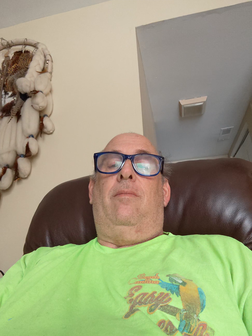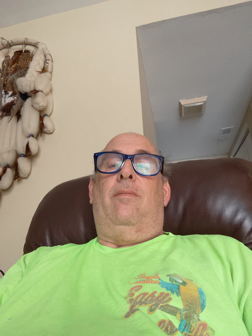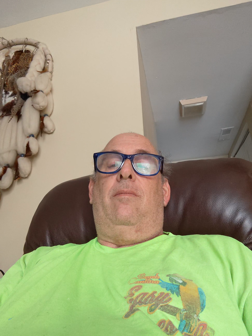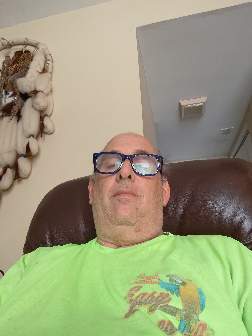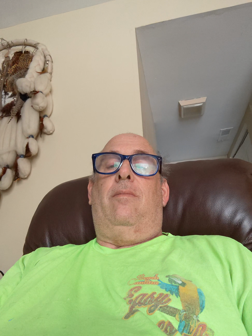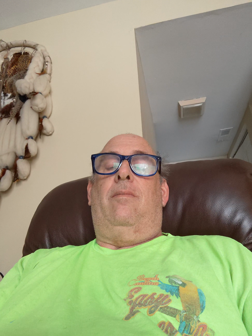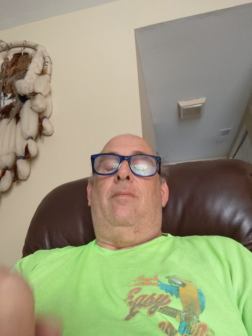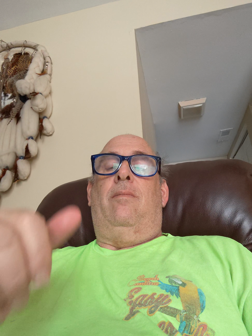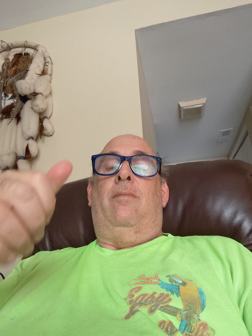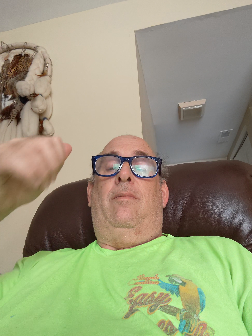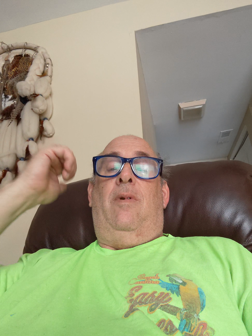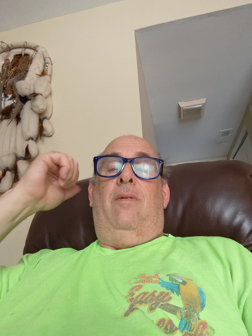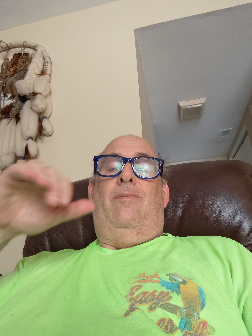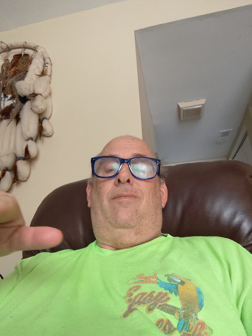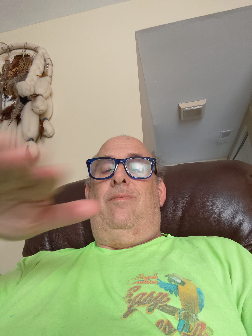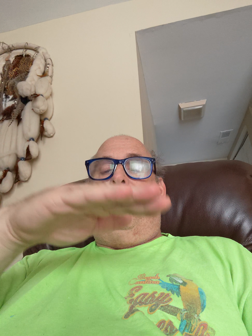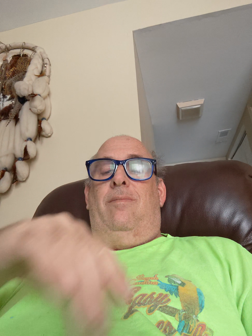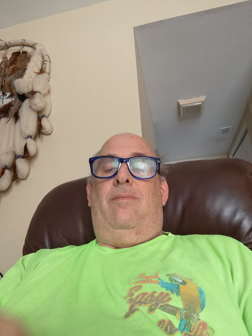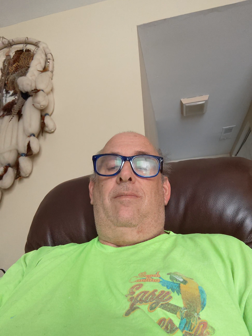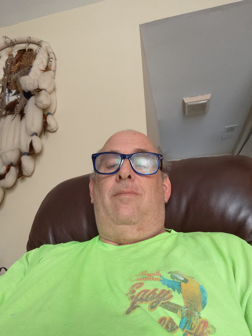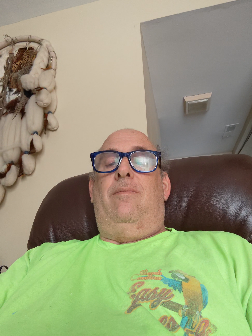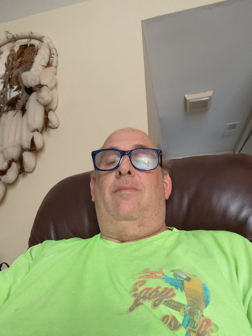backyard